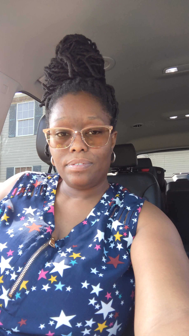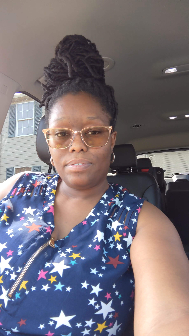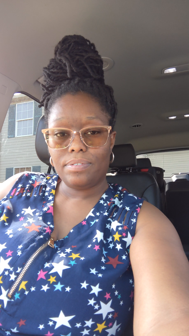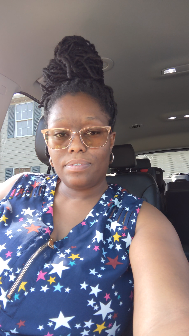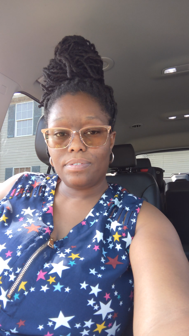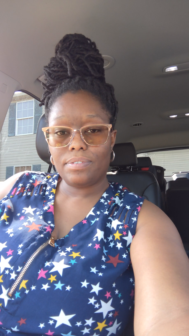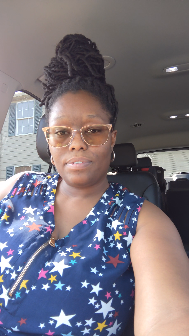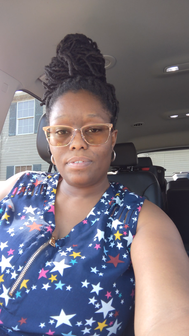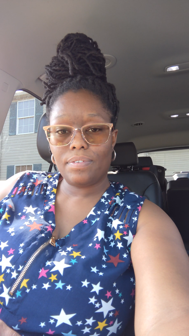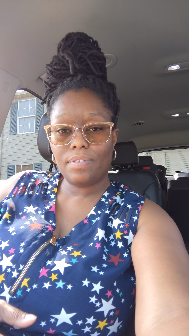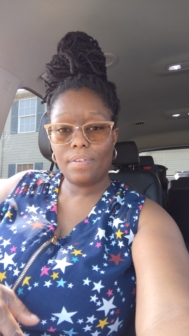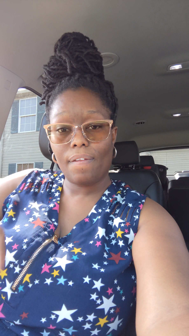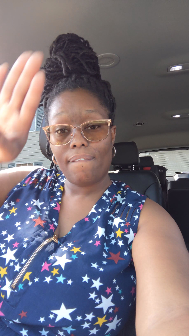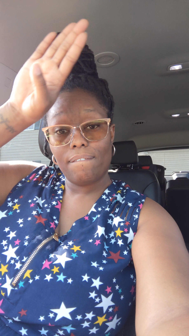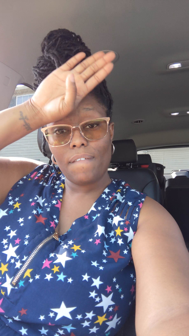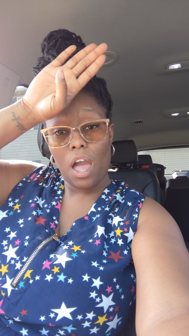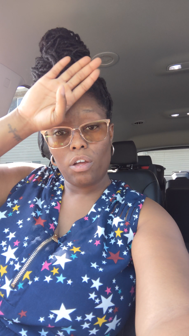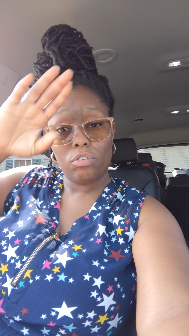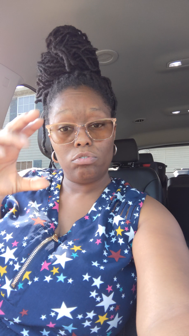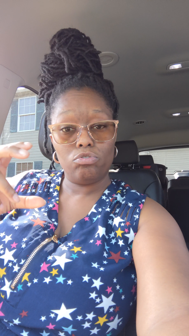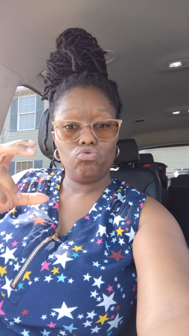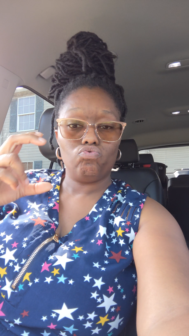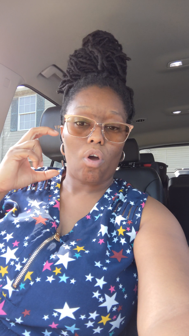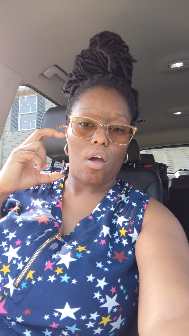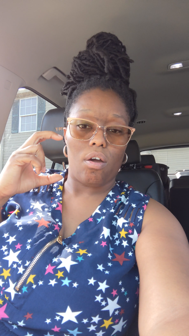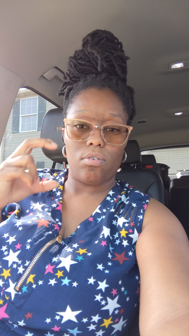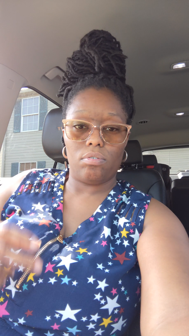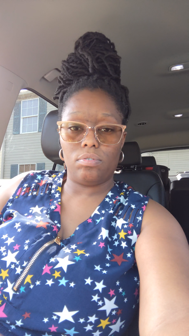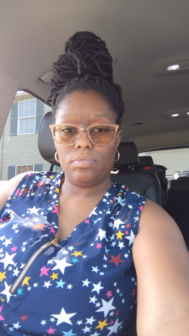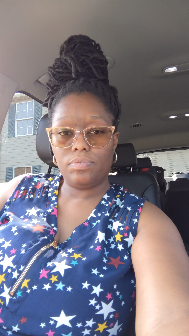fire truck